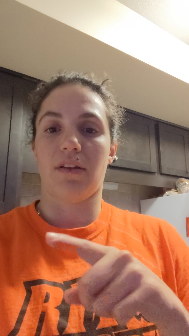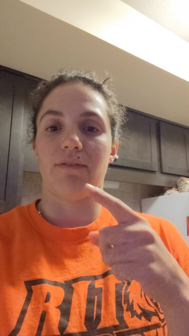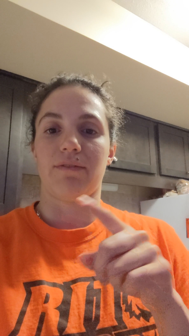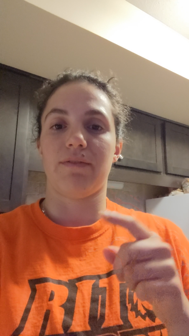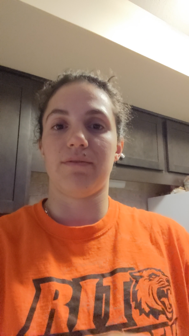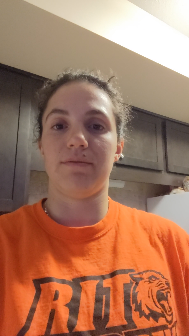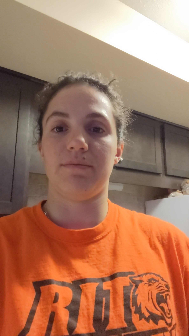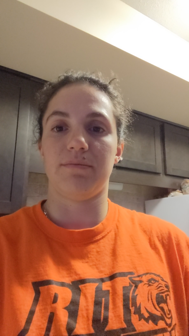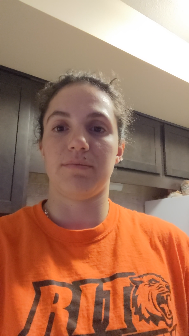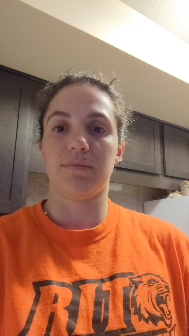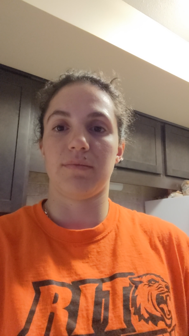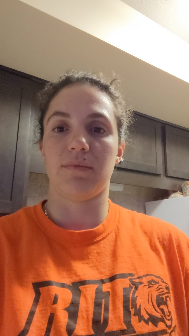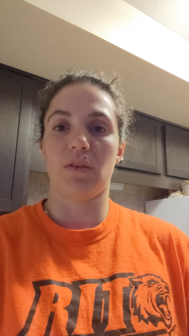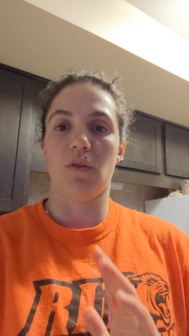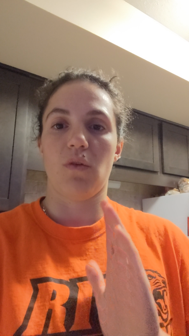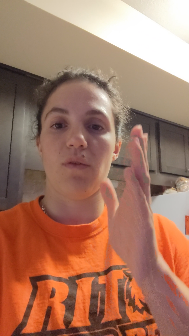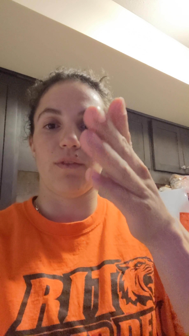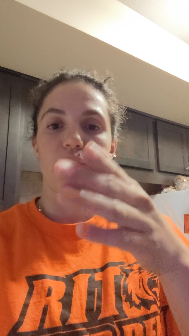over